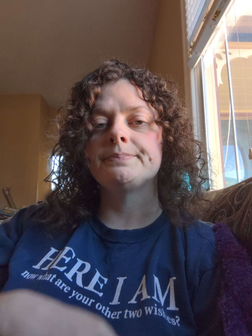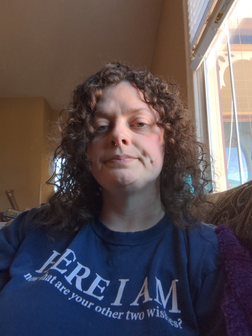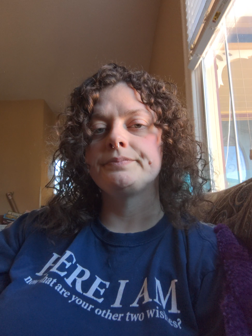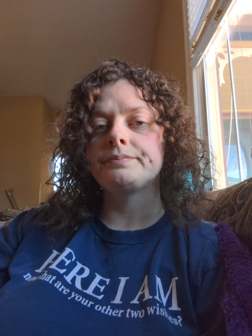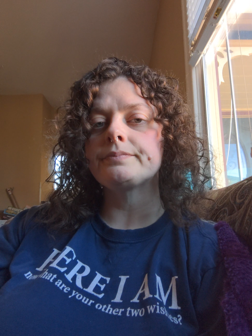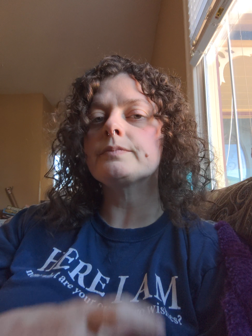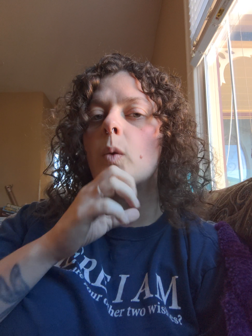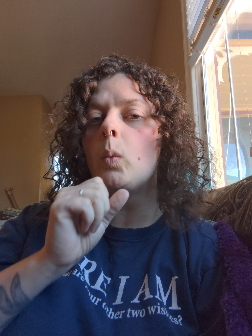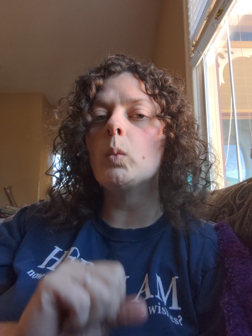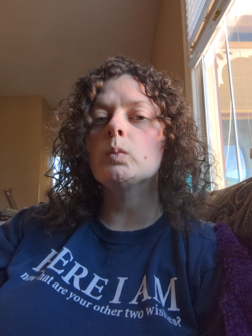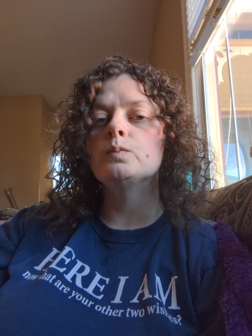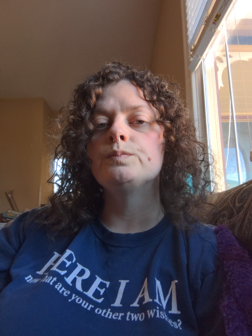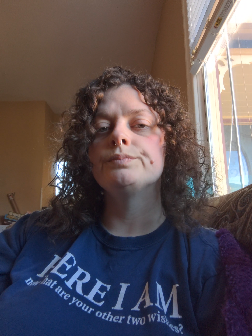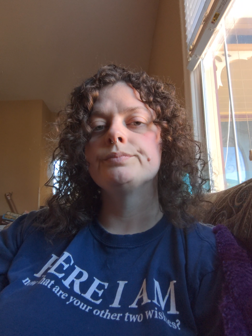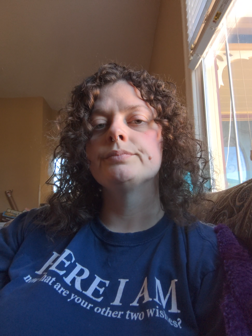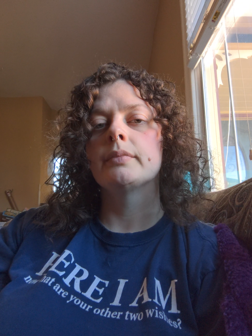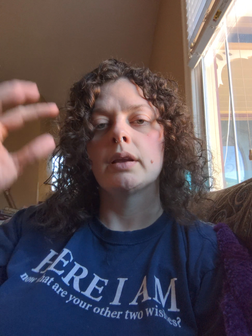old